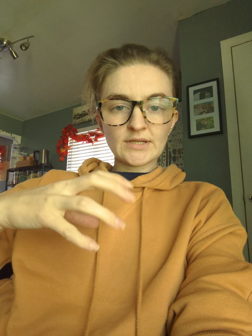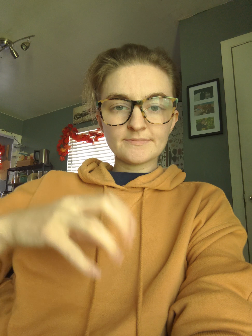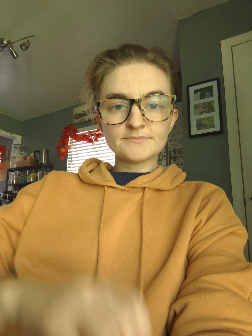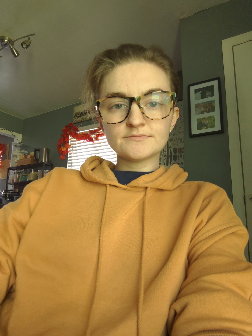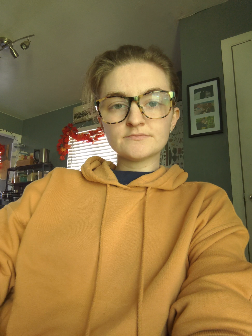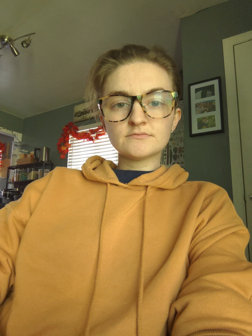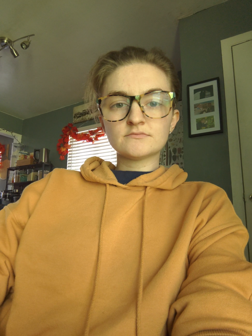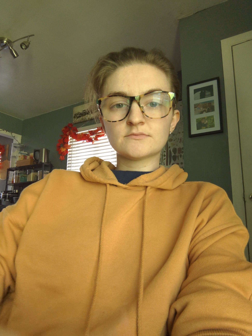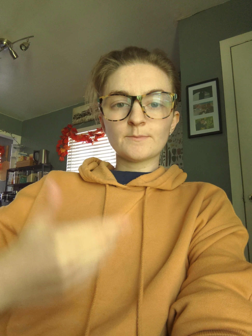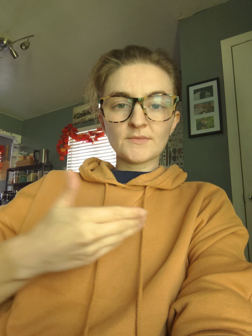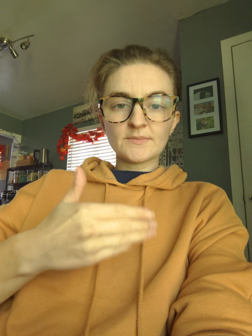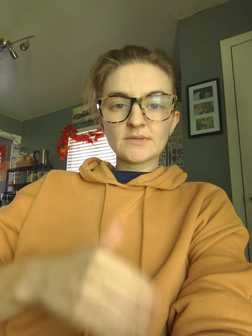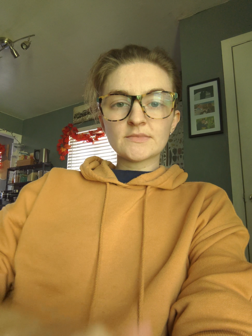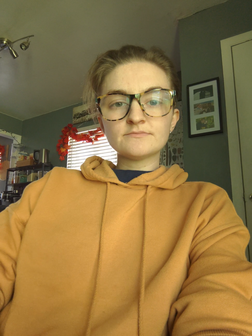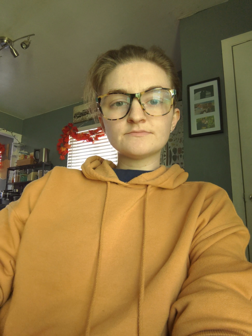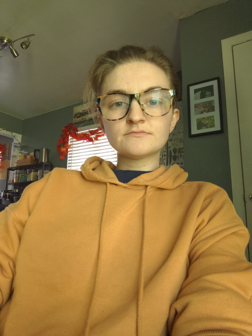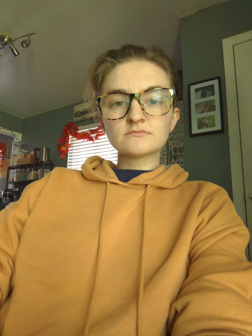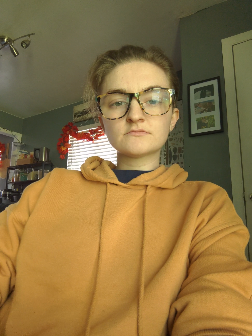baby